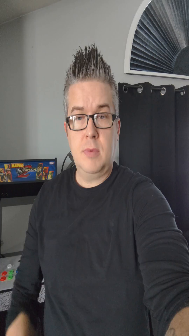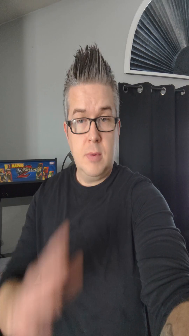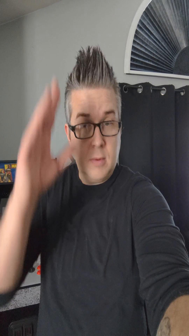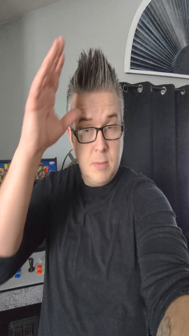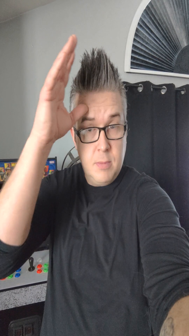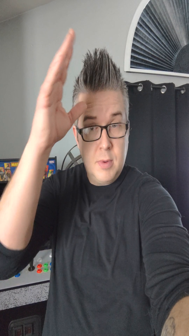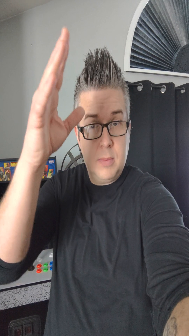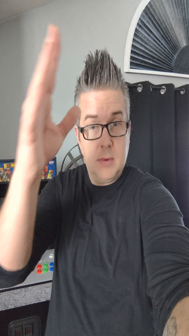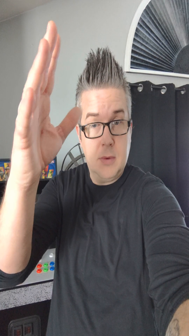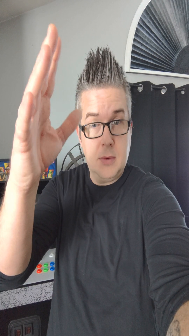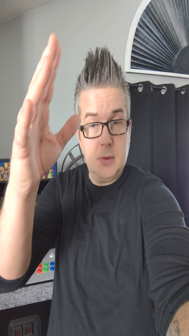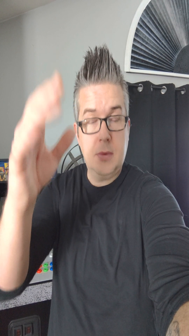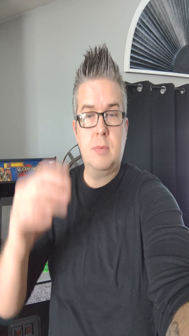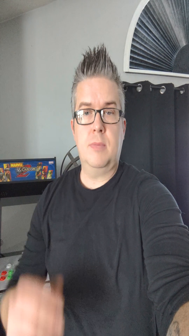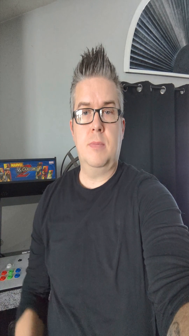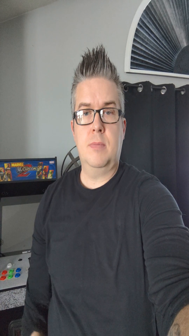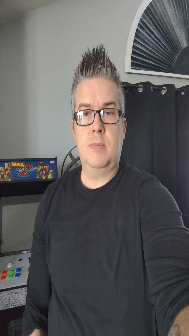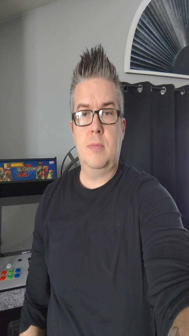grandpa